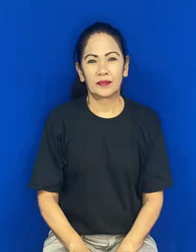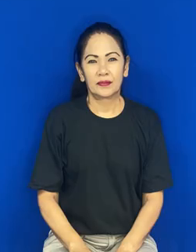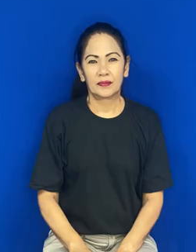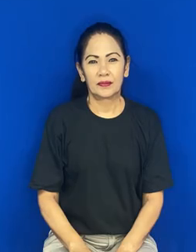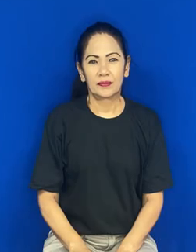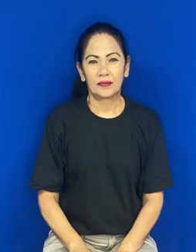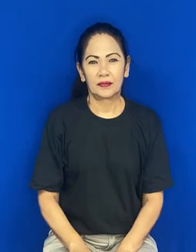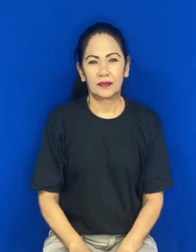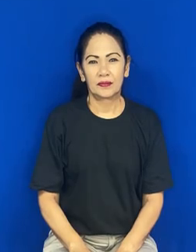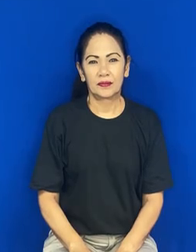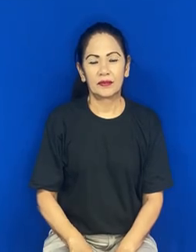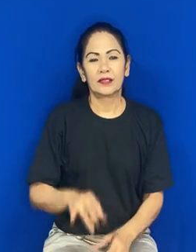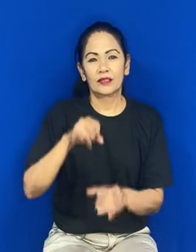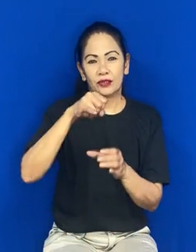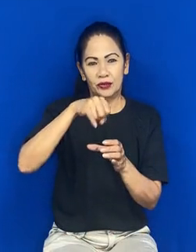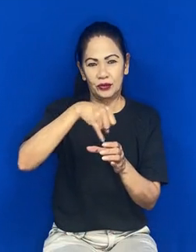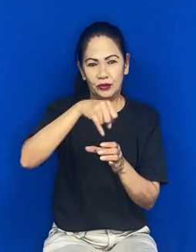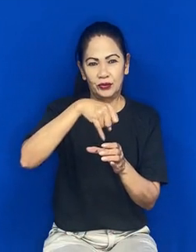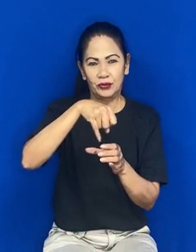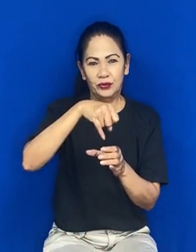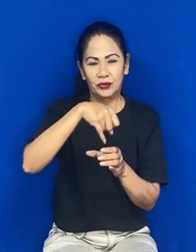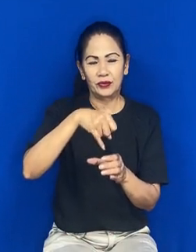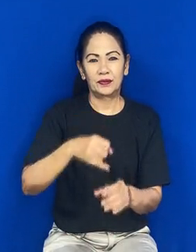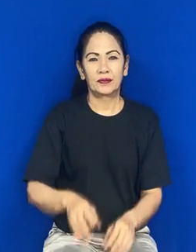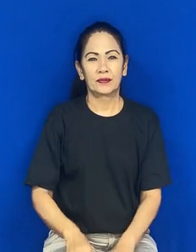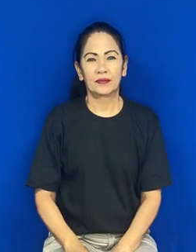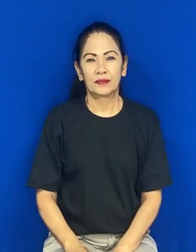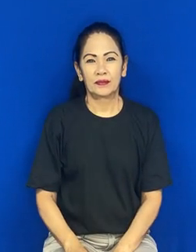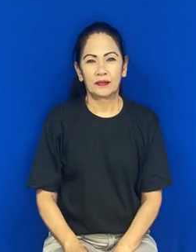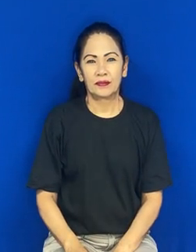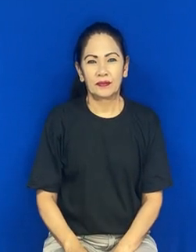juice